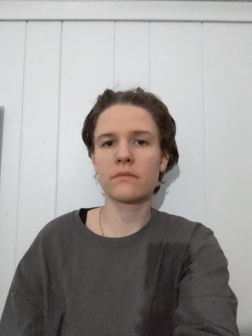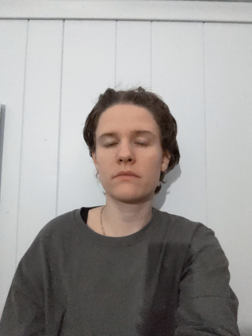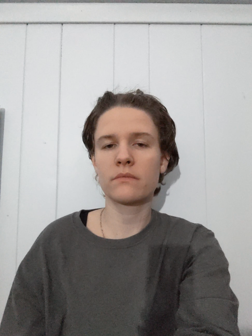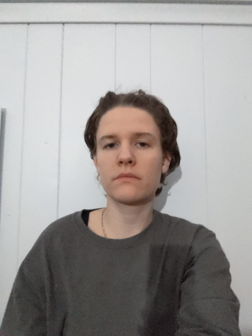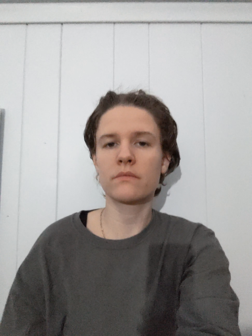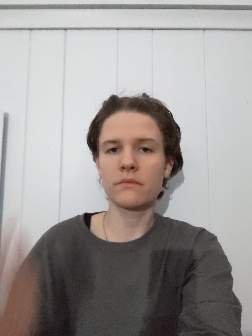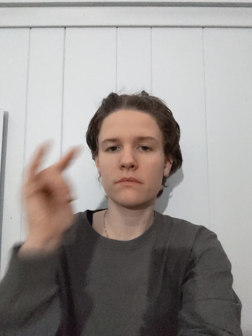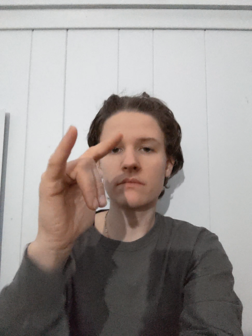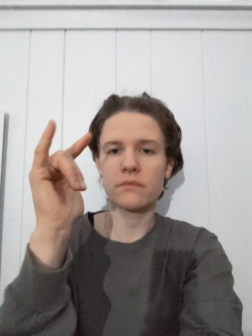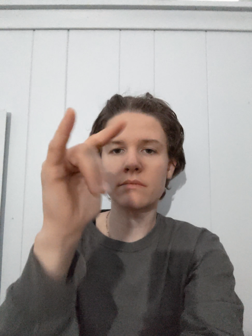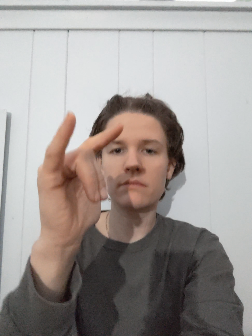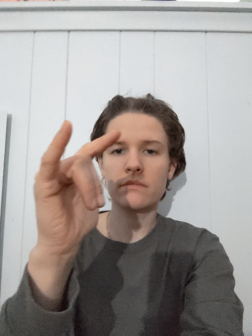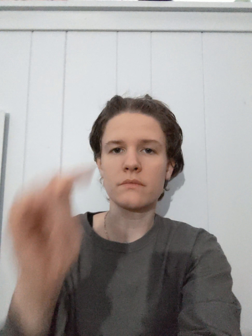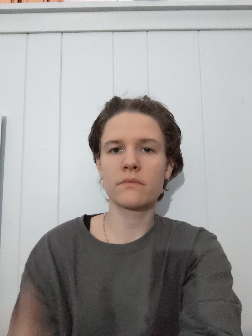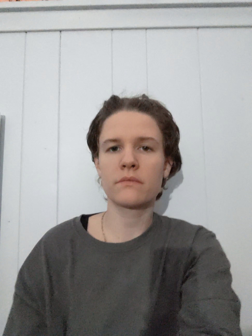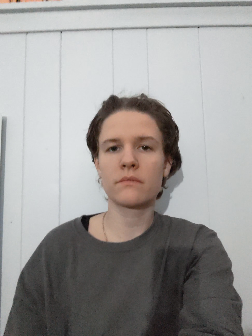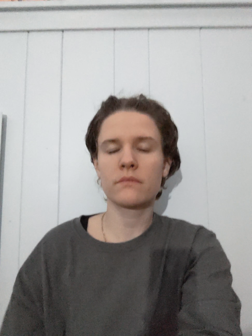airplane